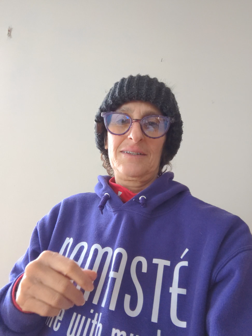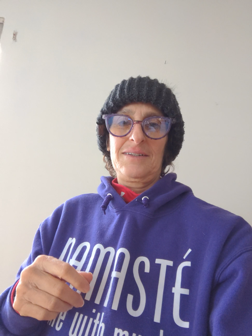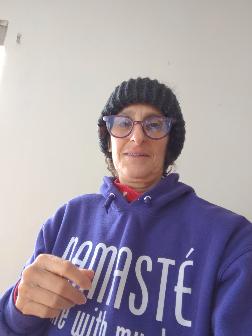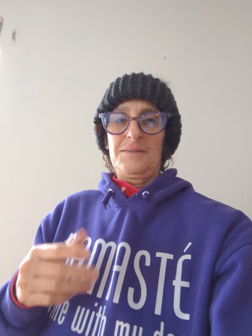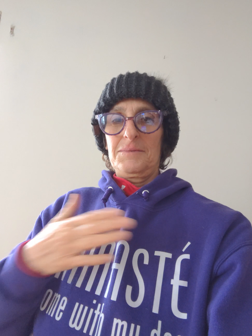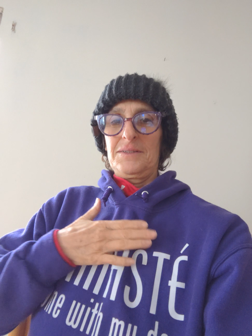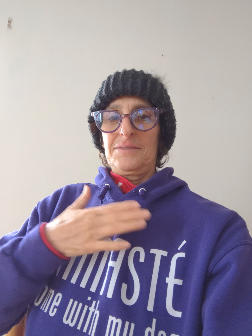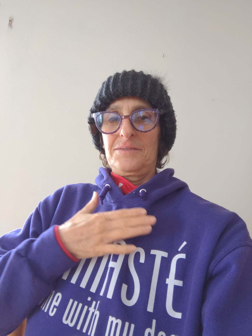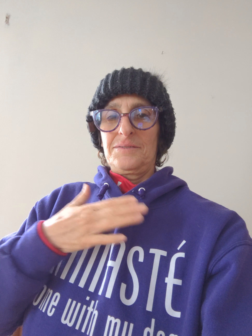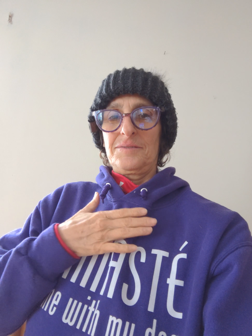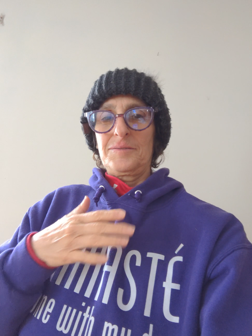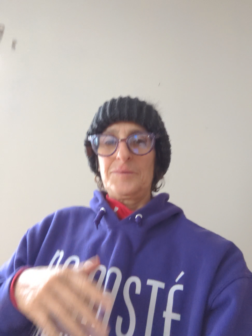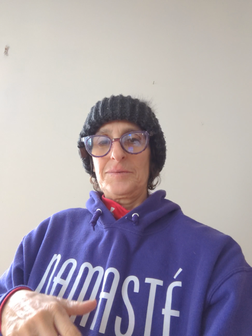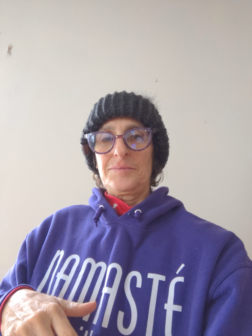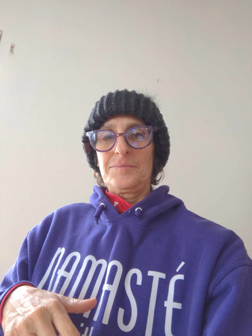my